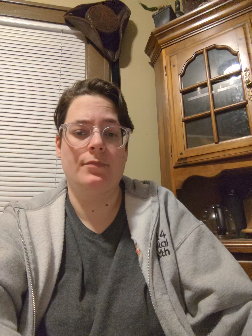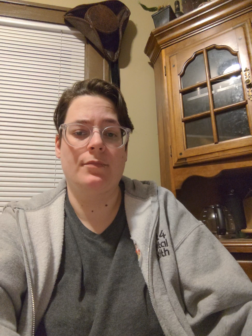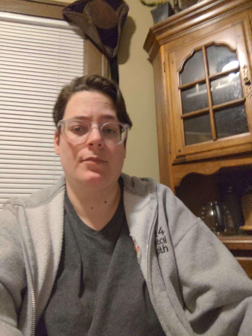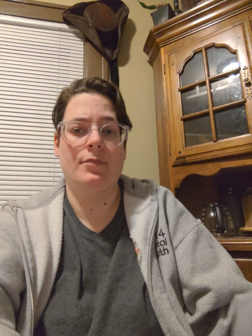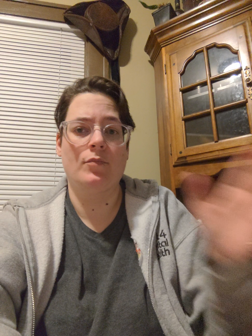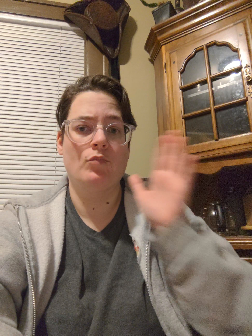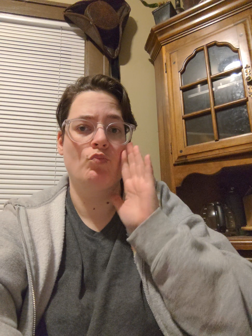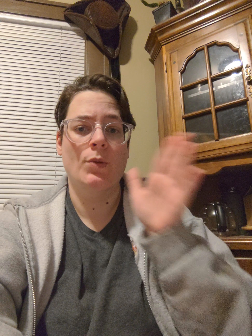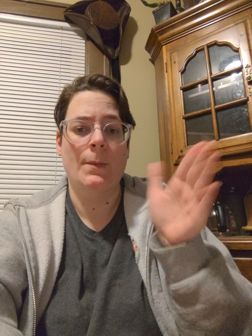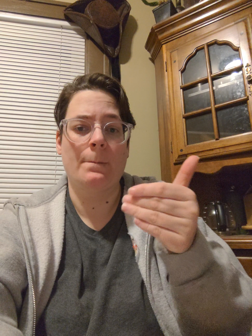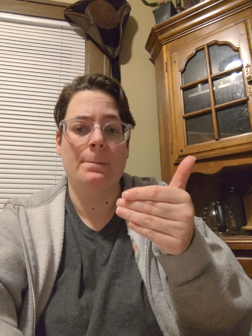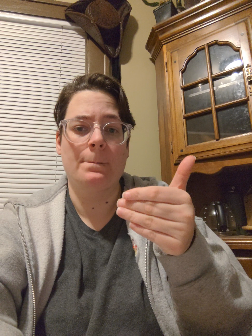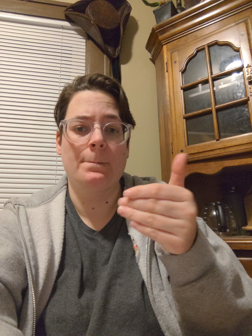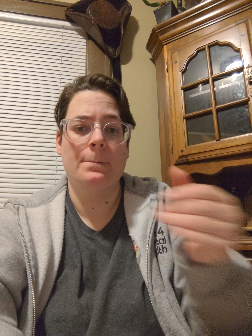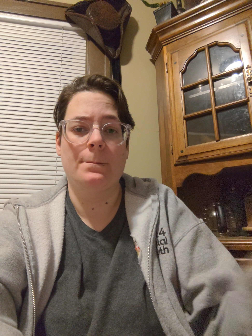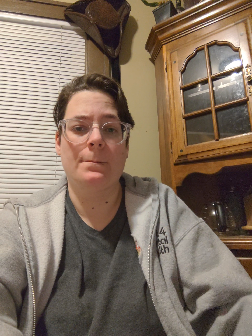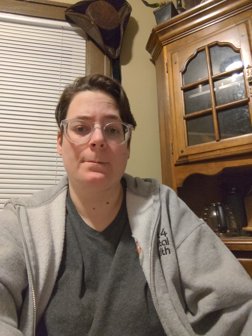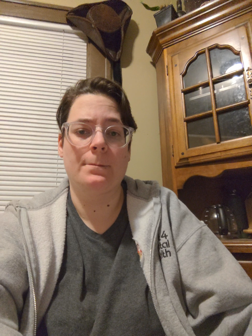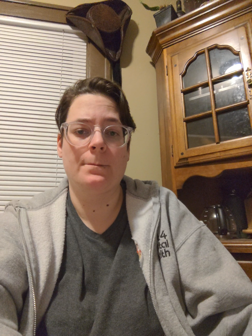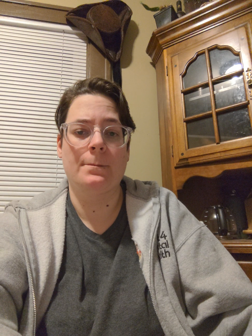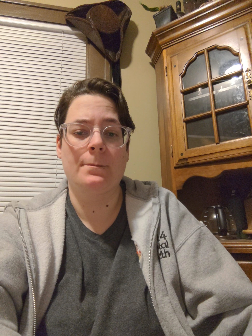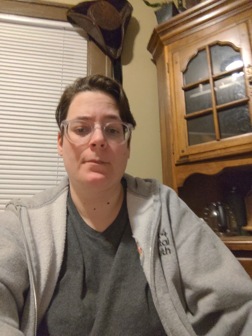bedroom